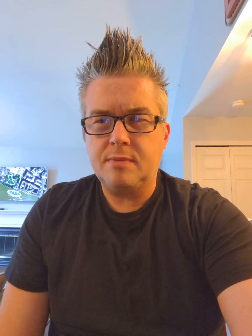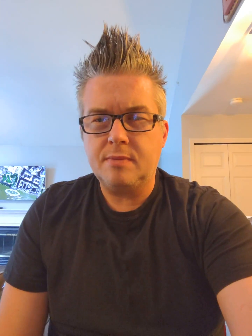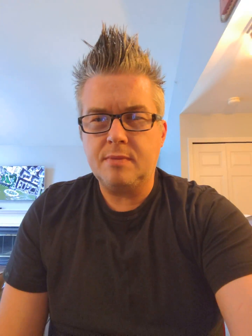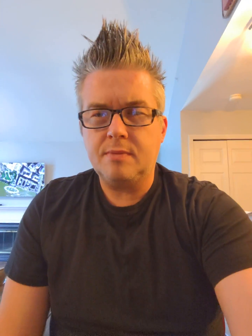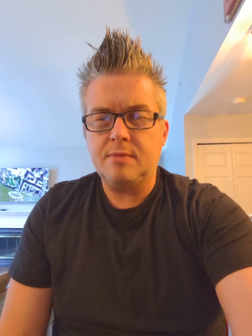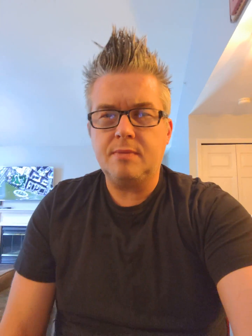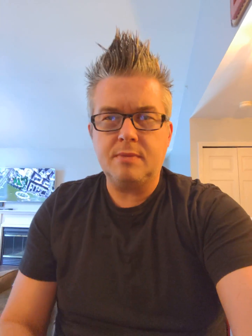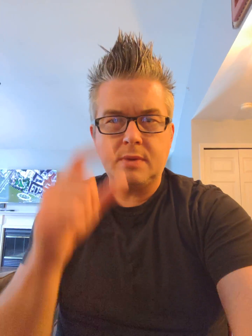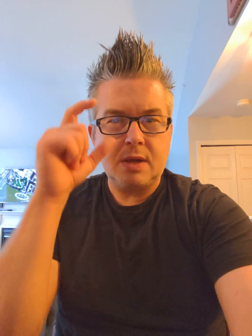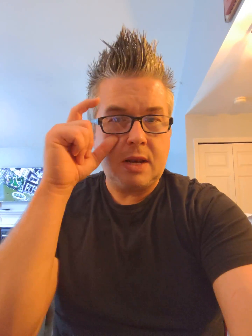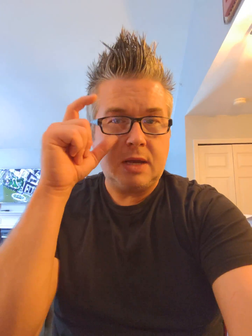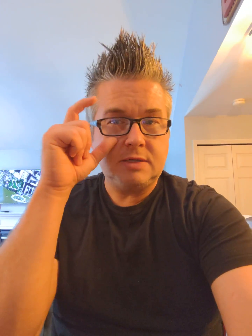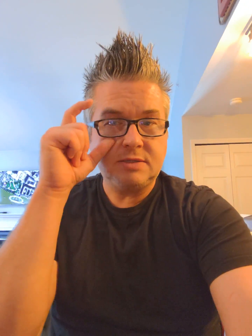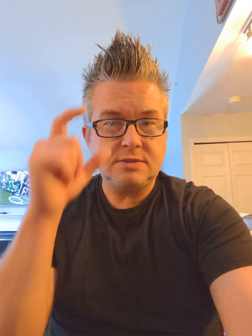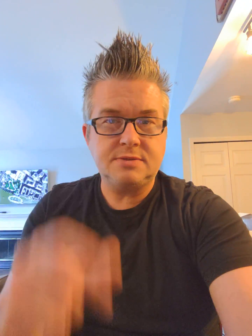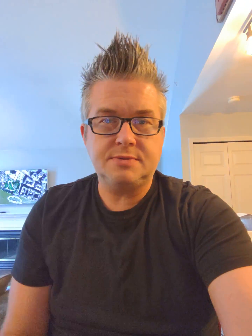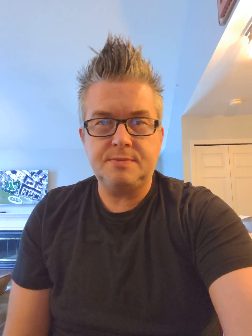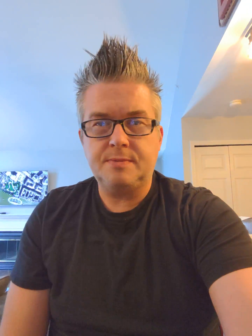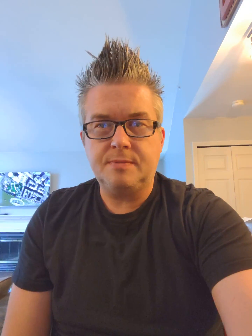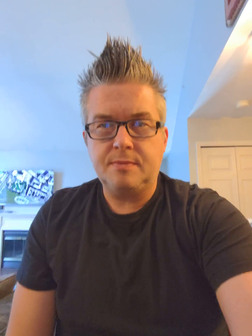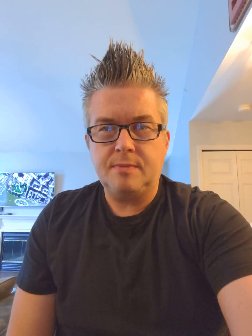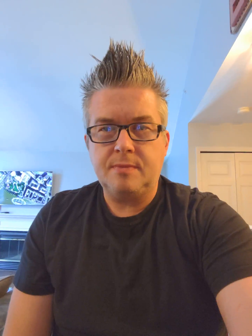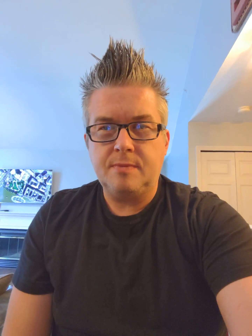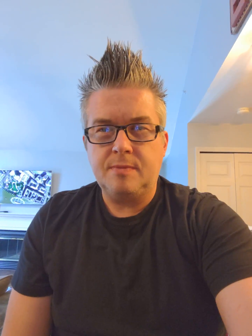glasses